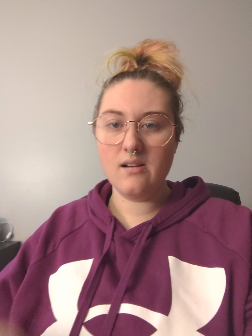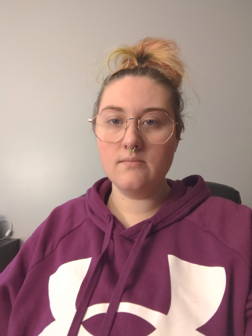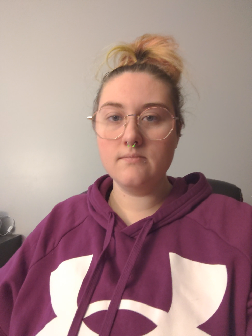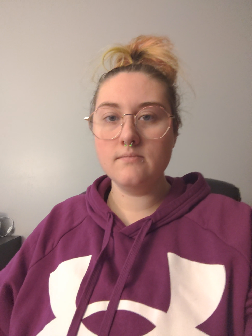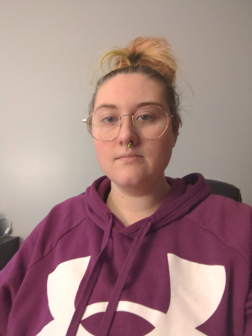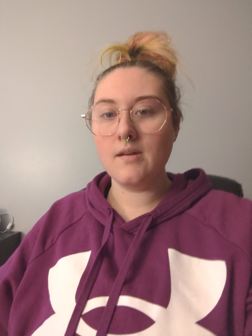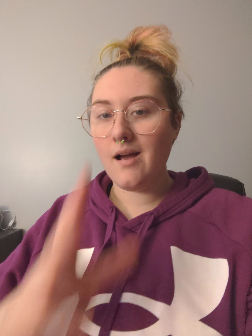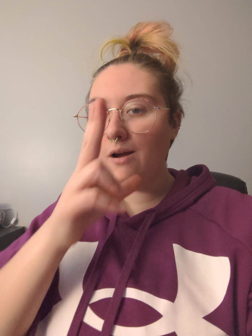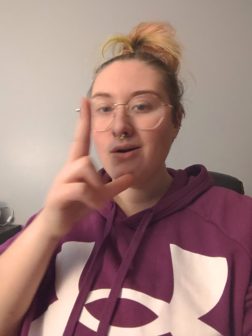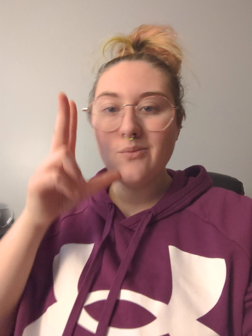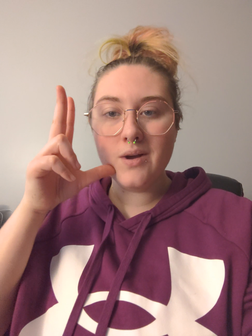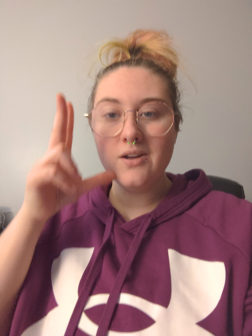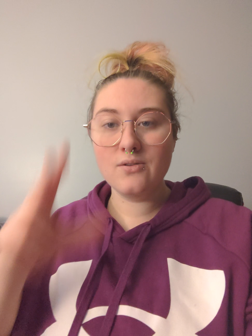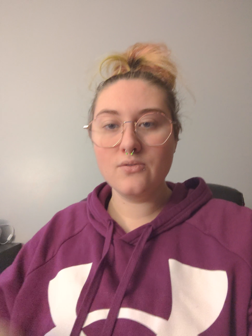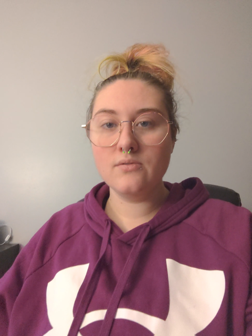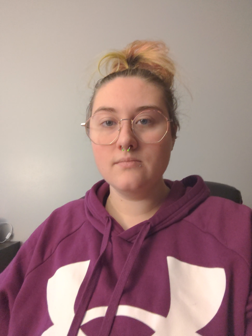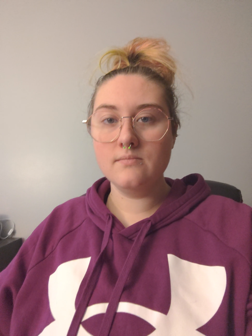underwear